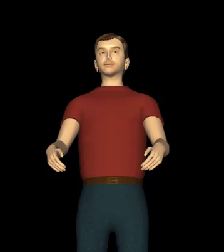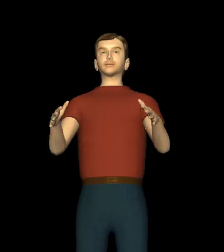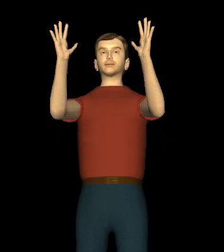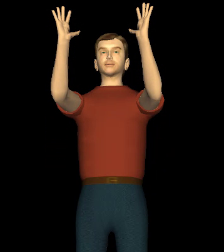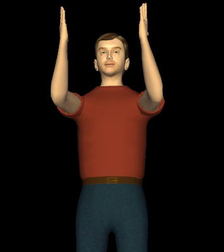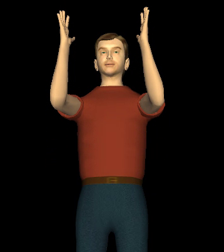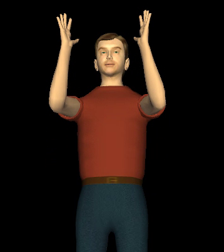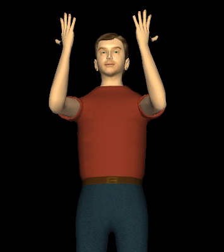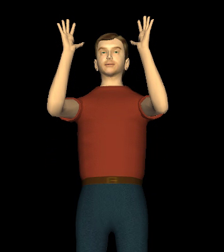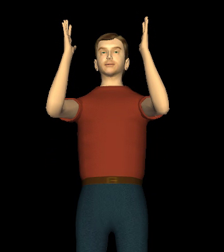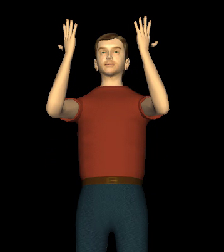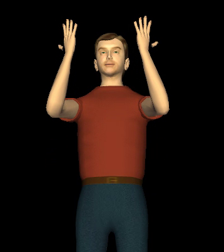غابة